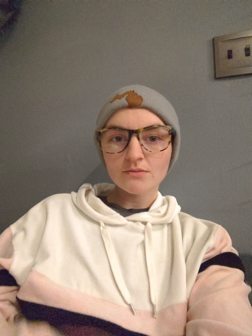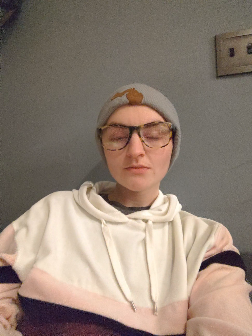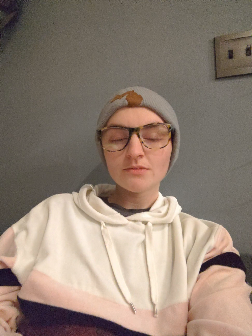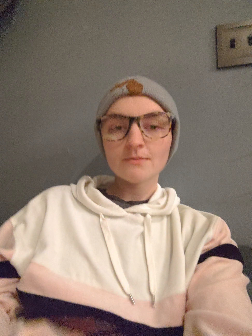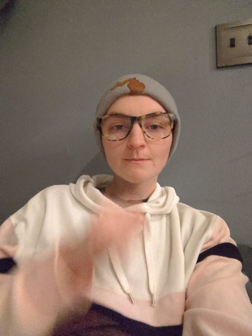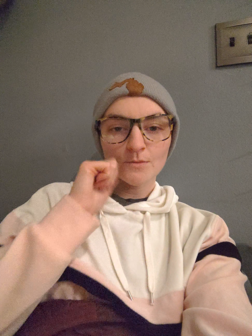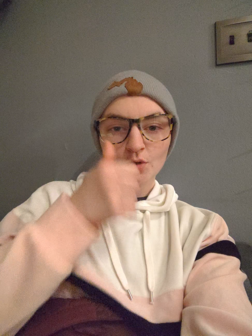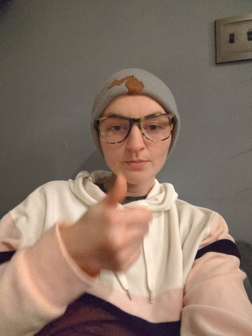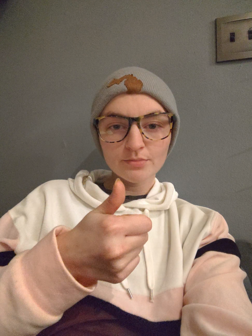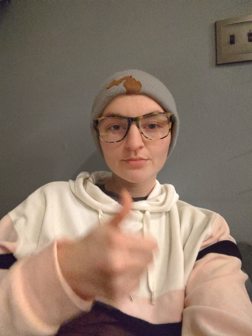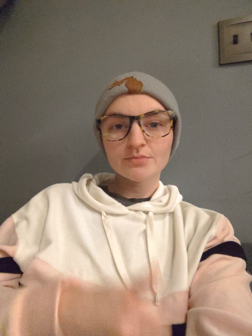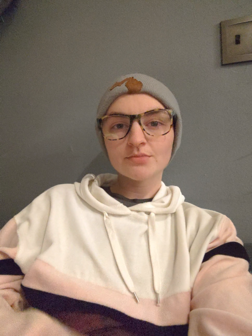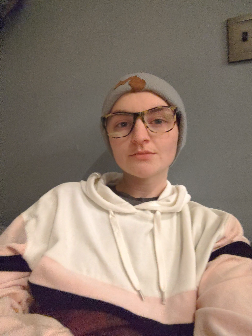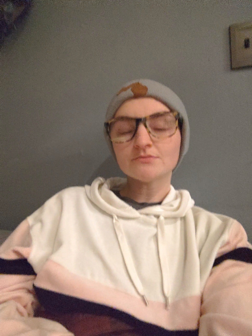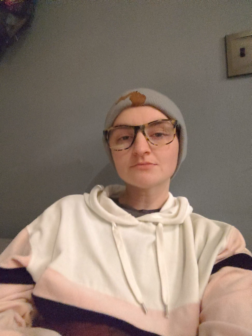tomorrow